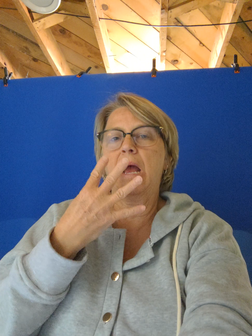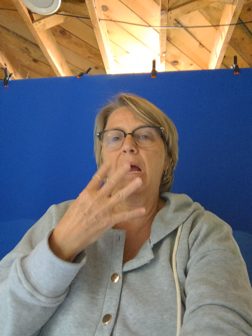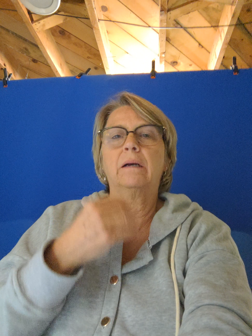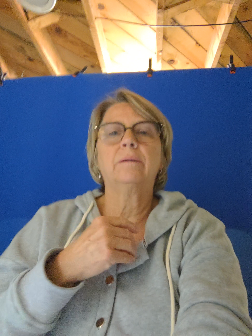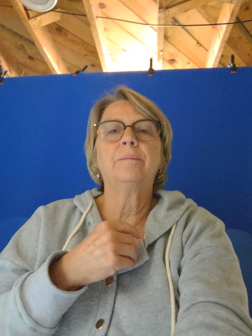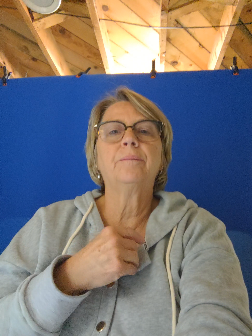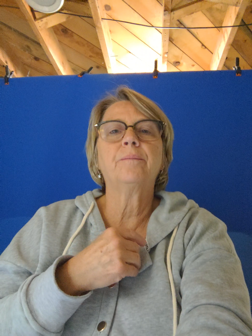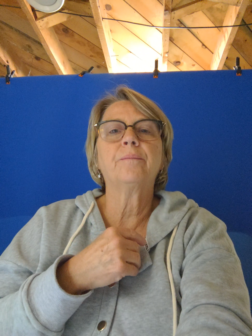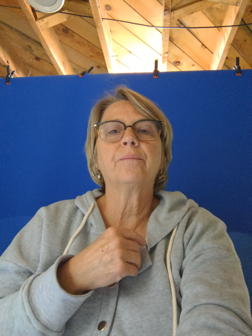snack